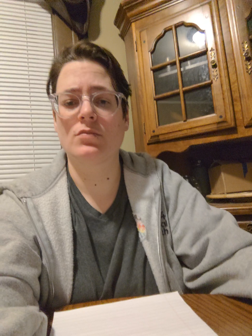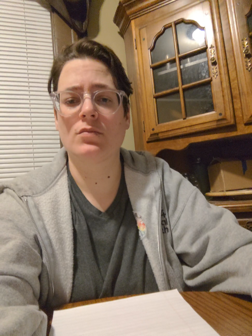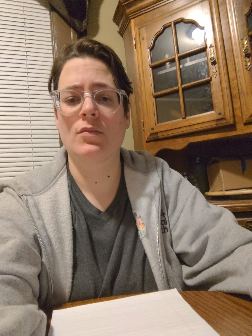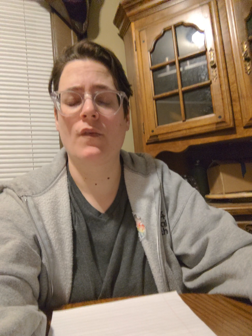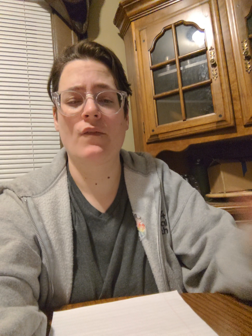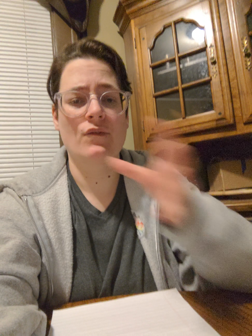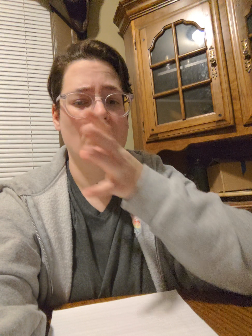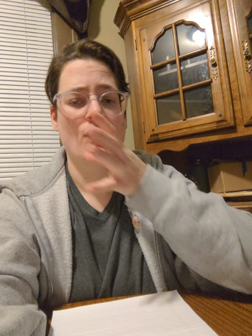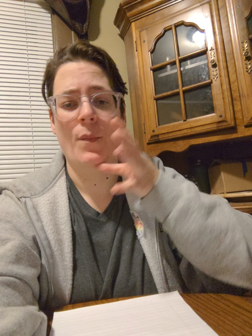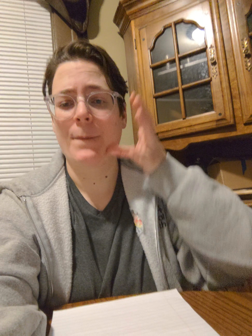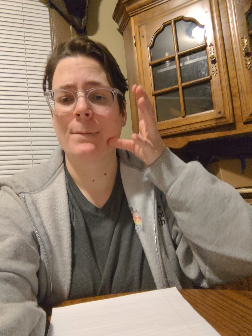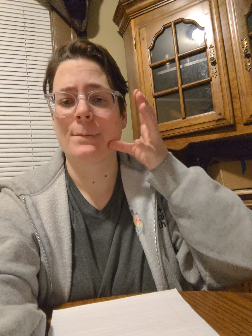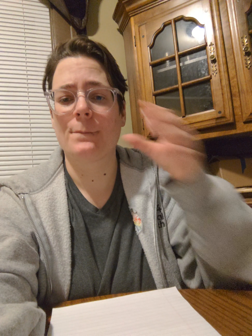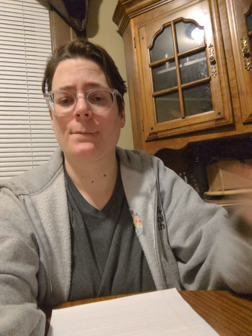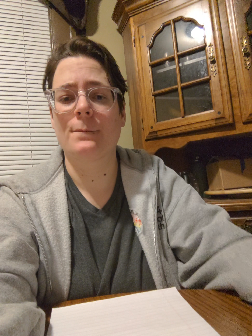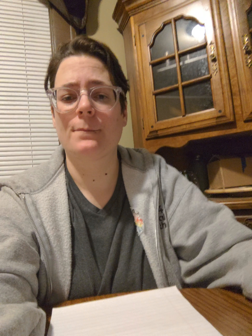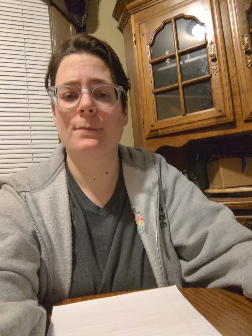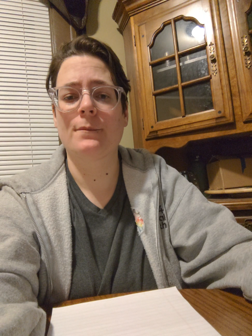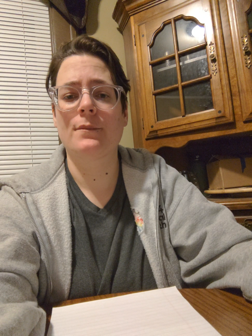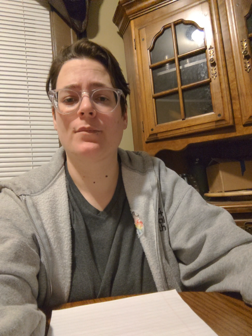farm